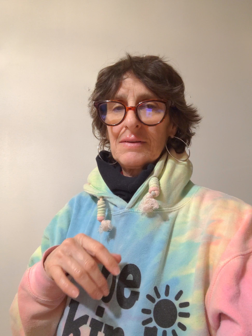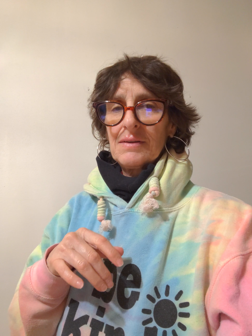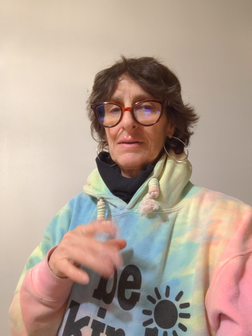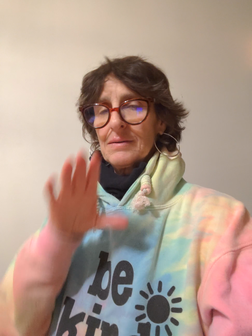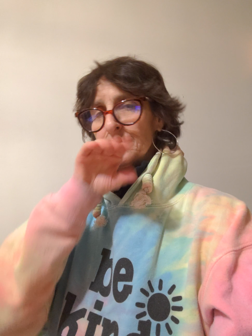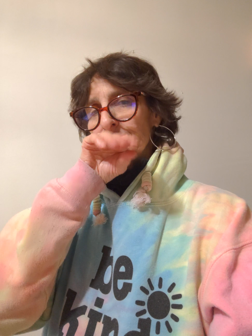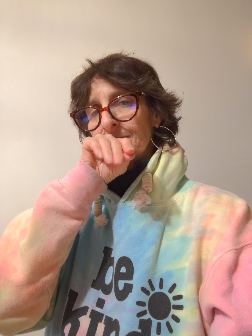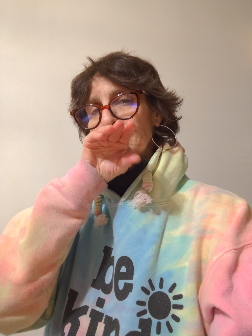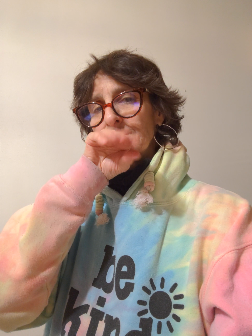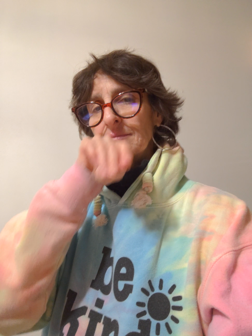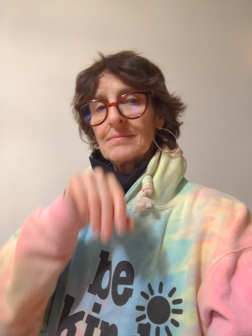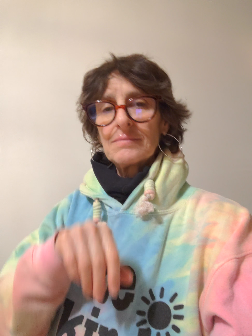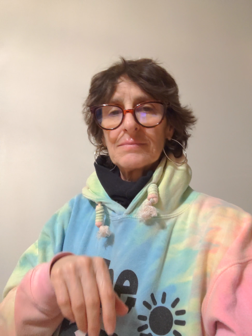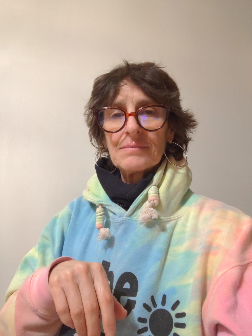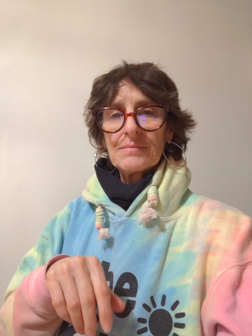goose